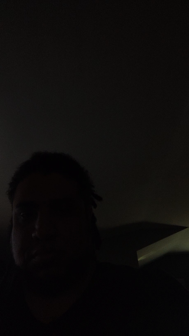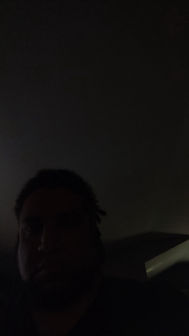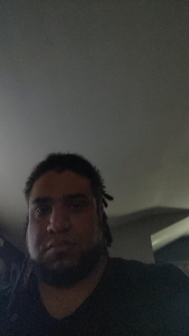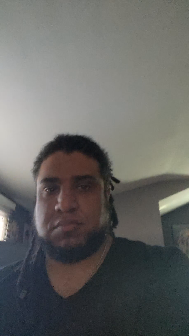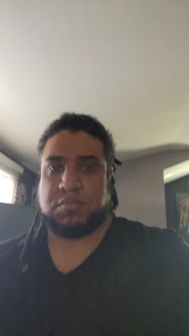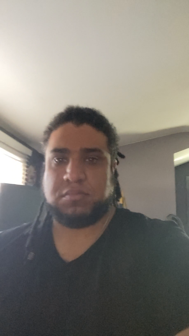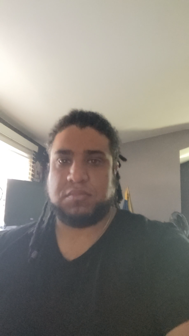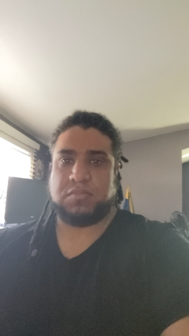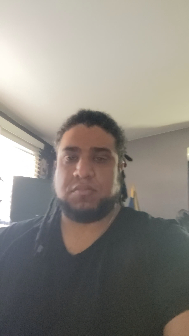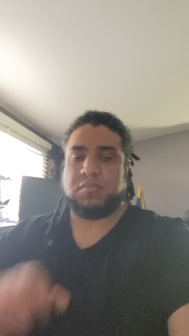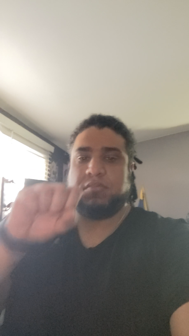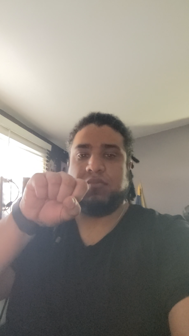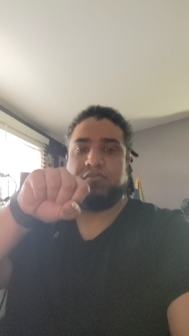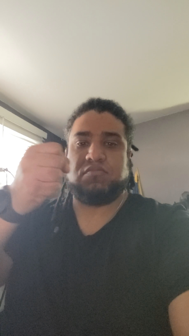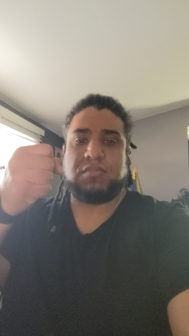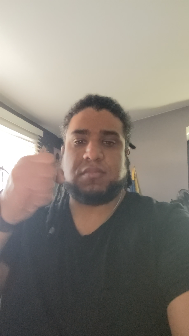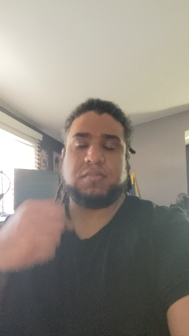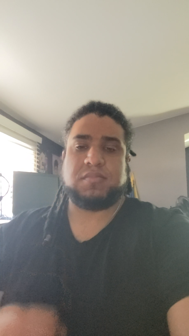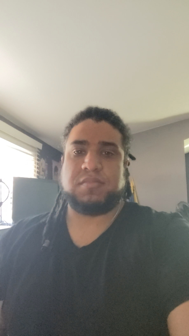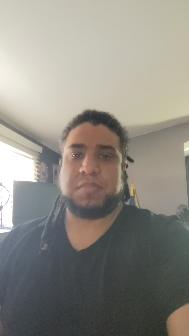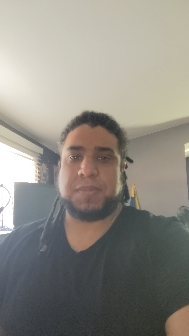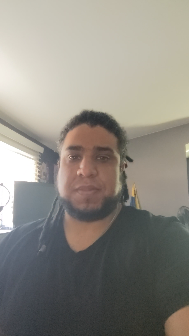break